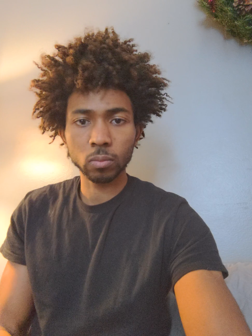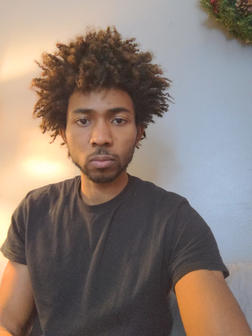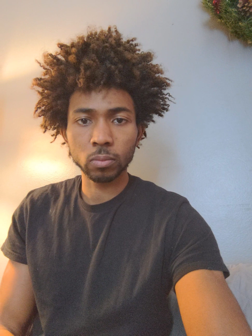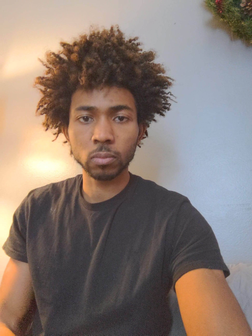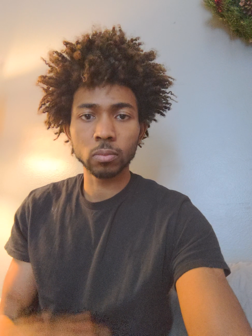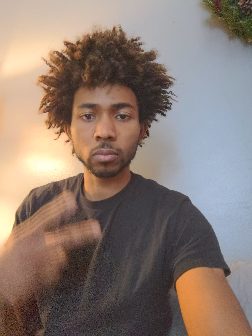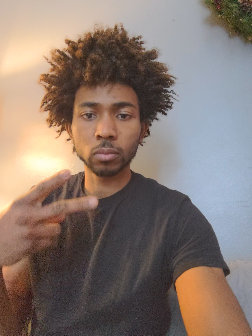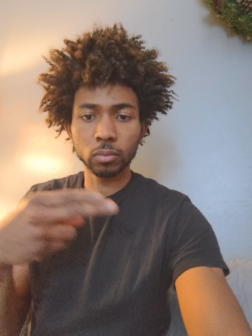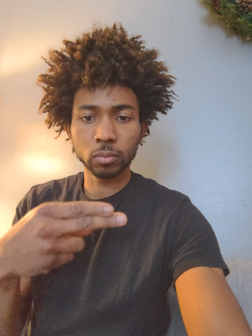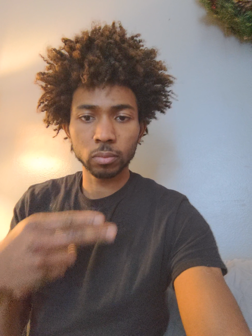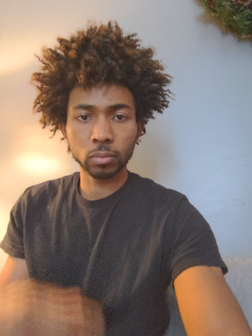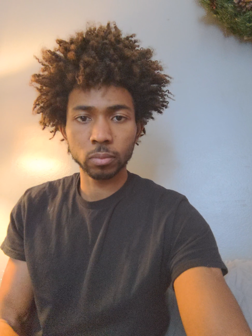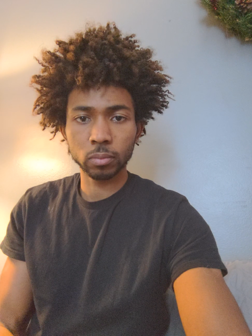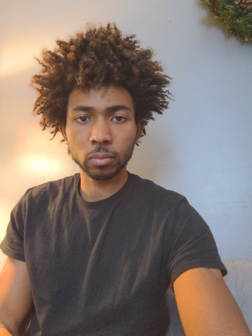scissors